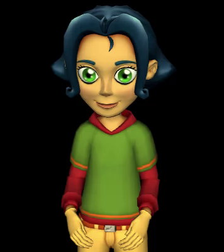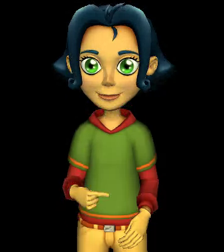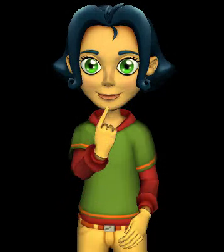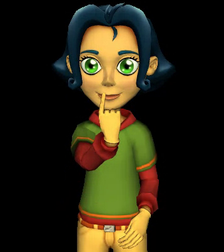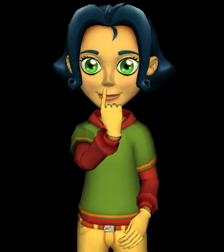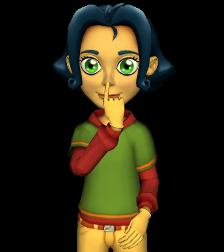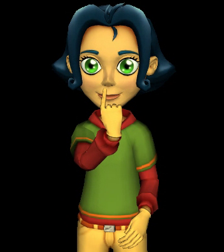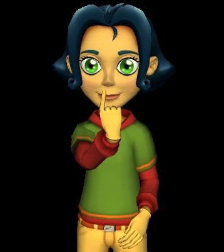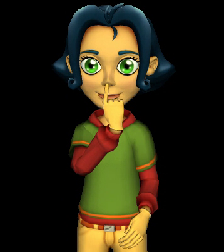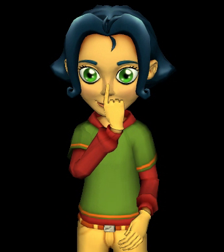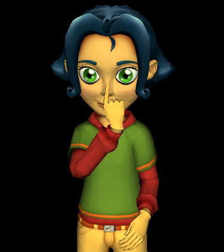أنف